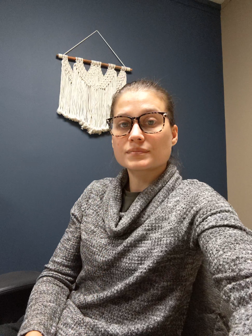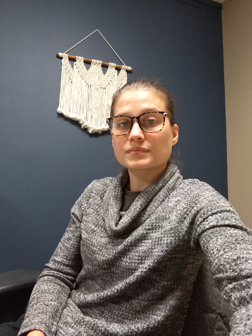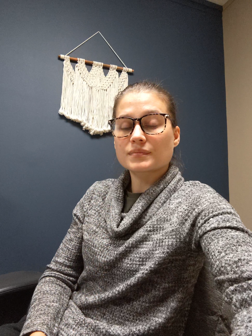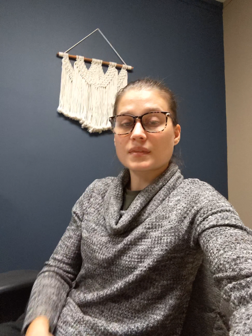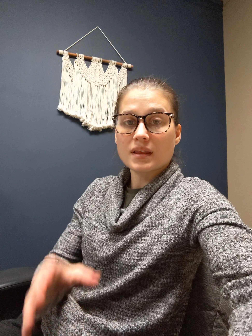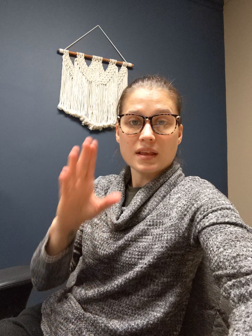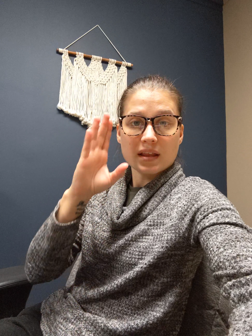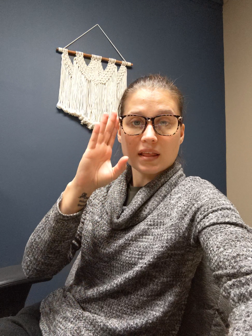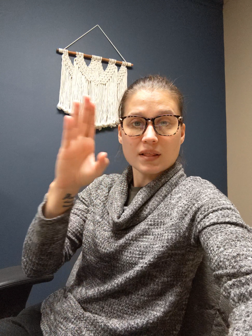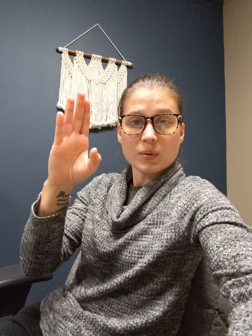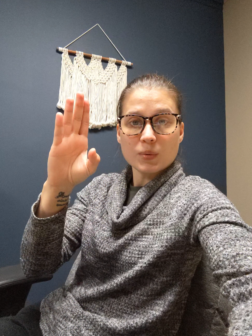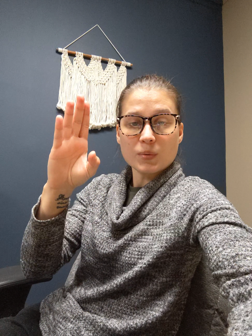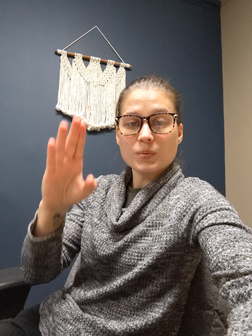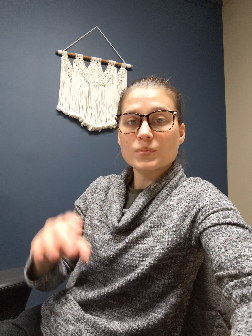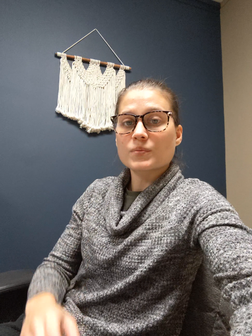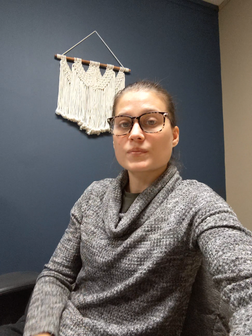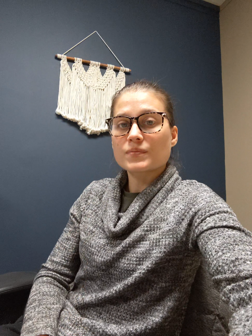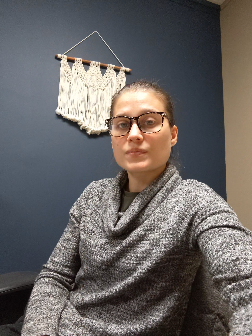hello